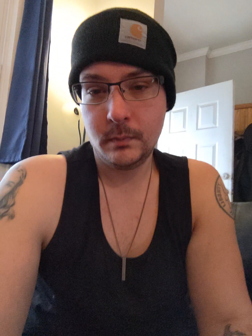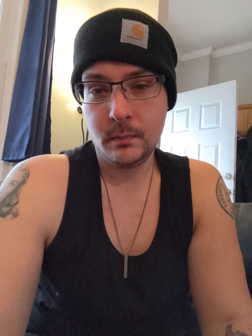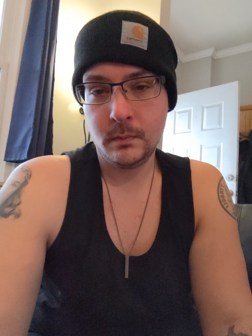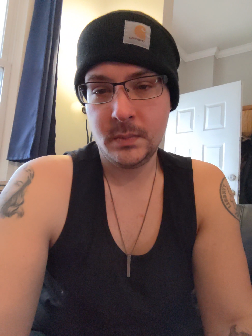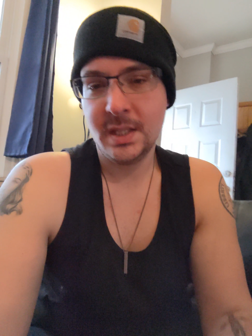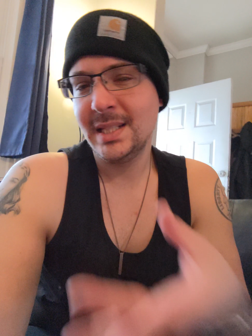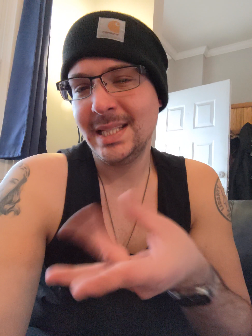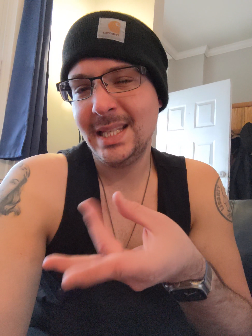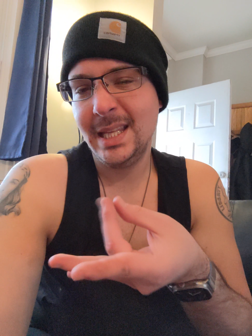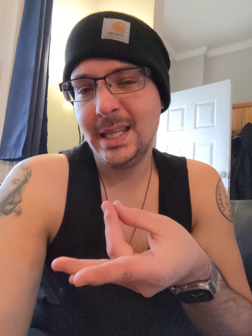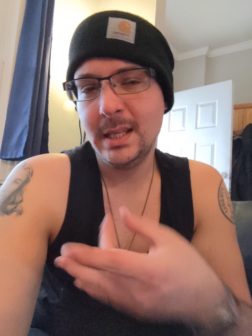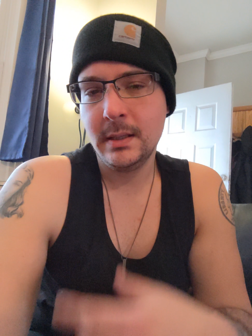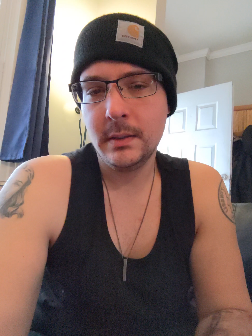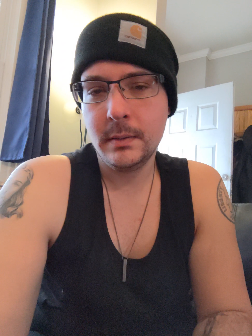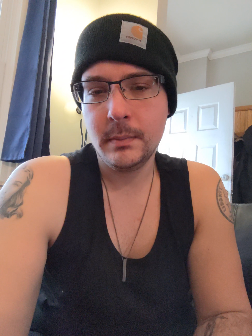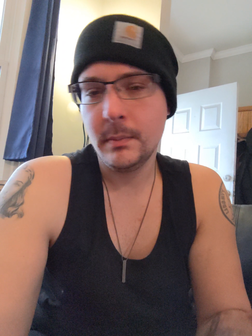sticky